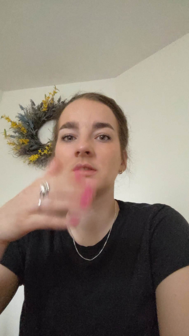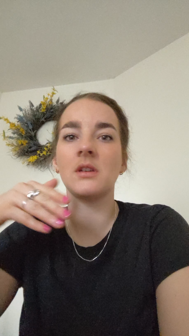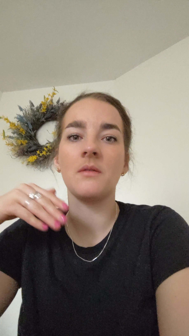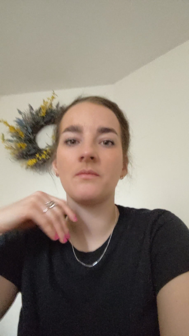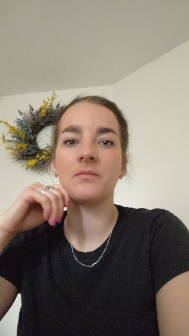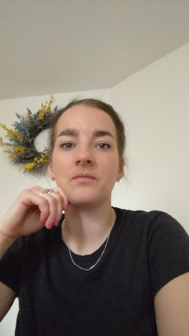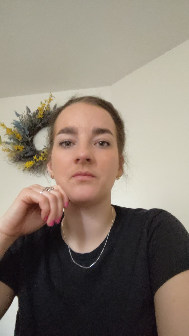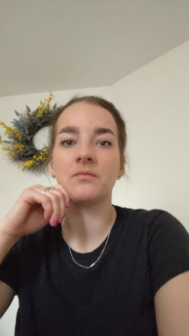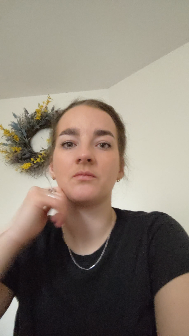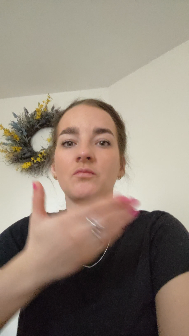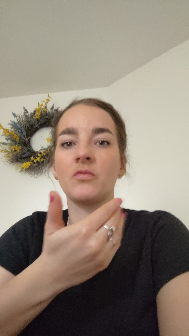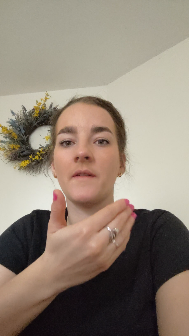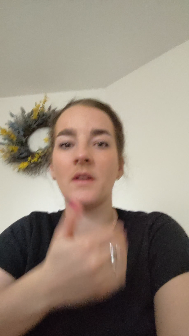butterfly